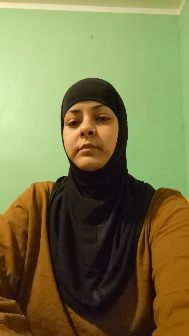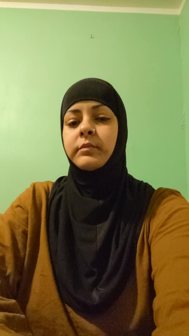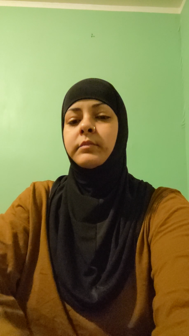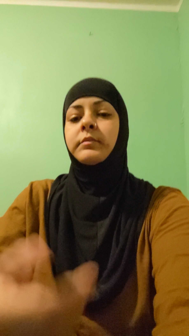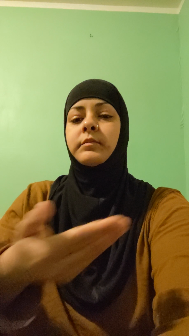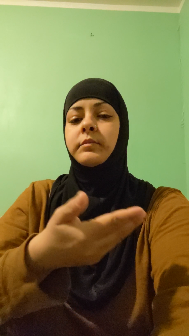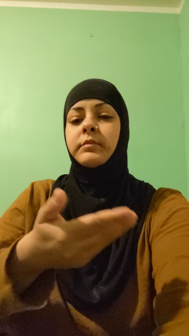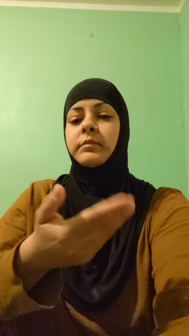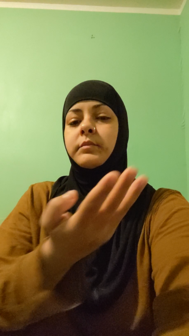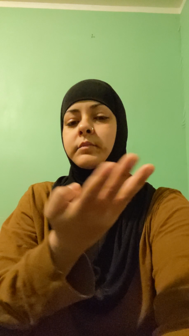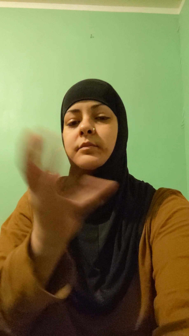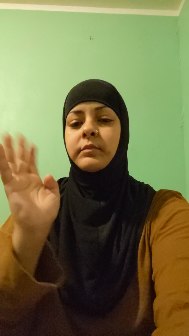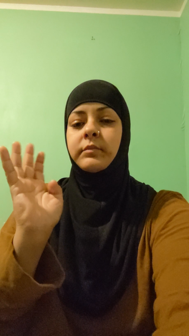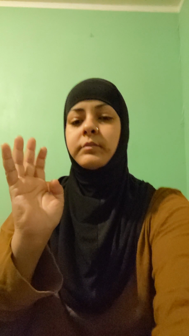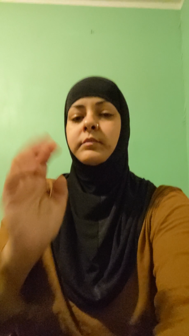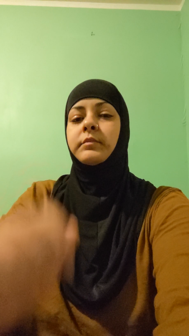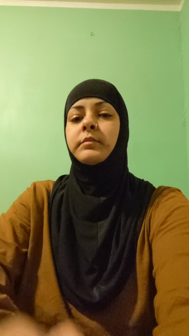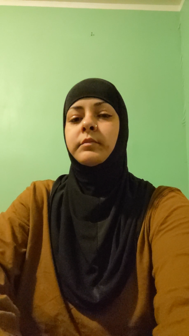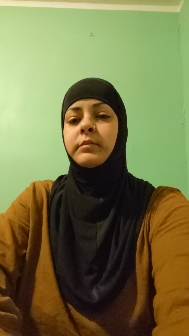crib